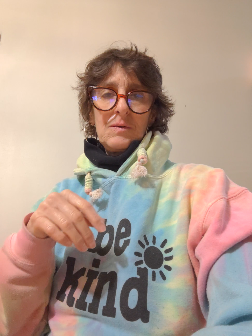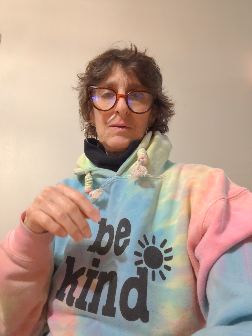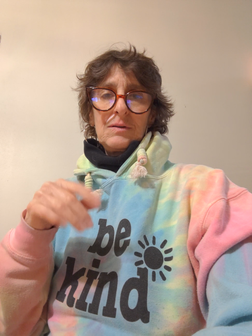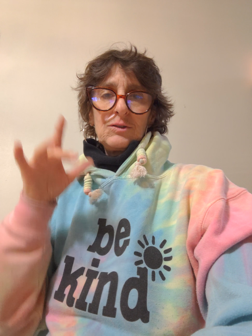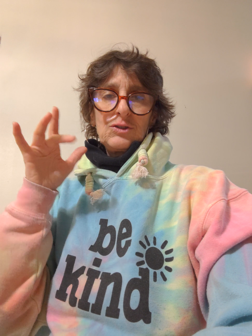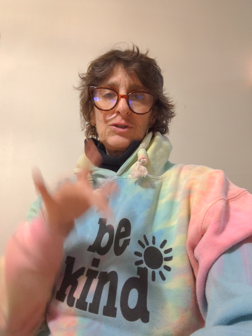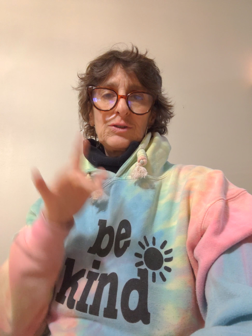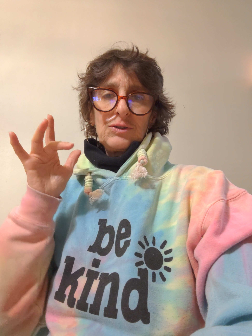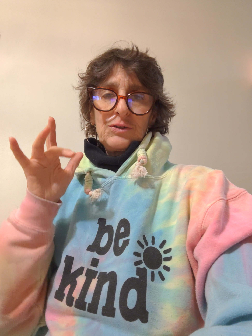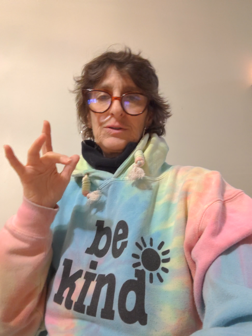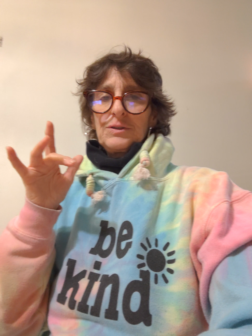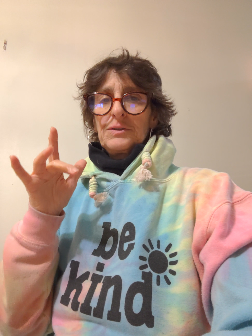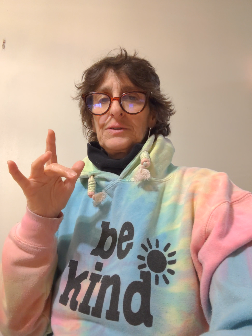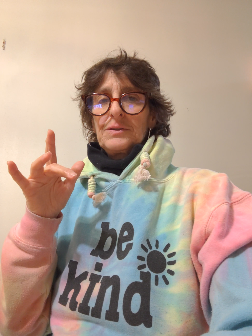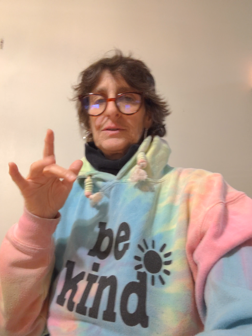touch